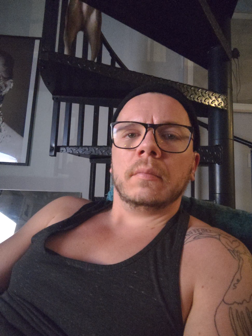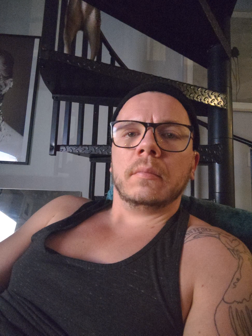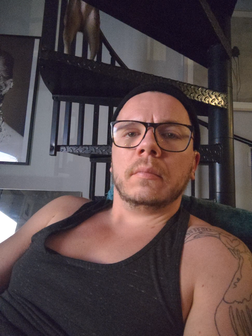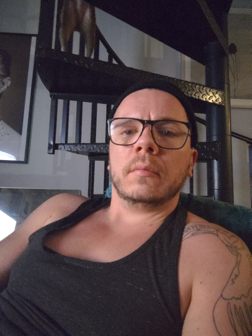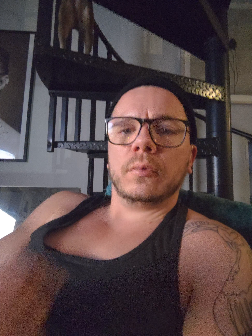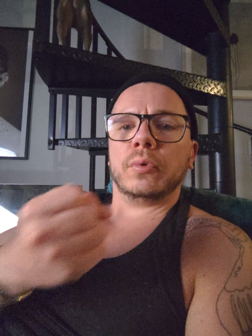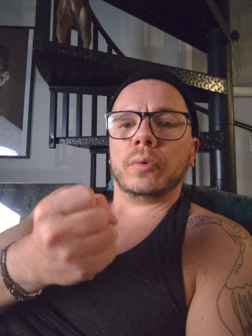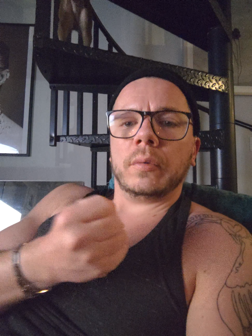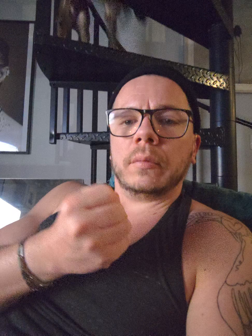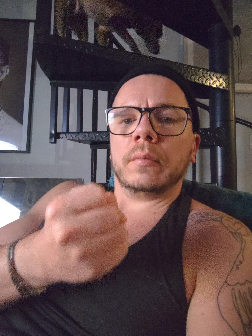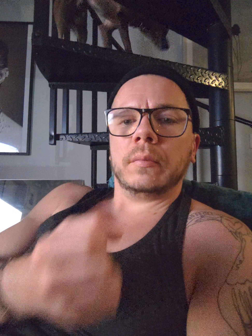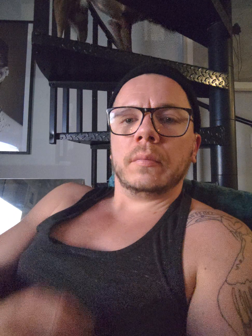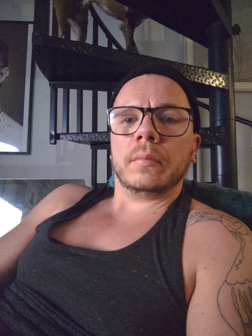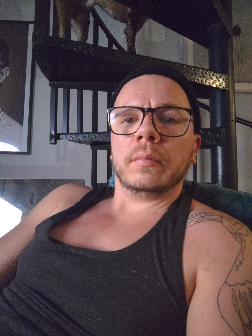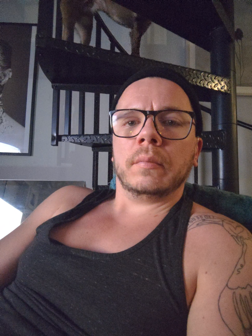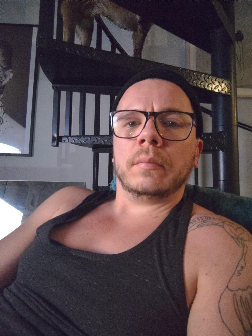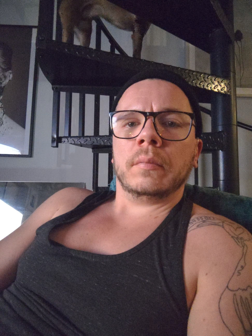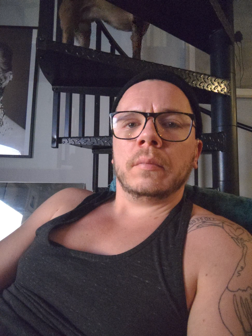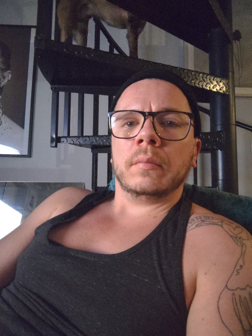drawer